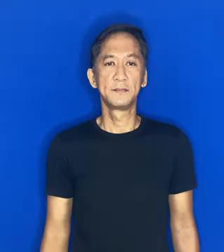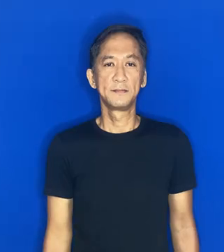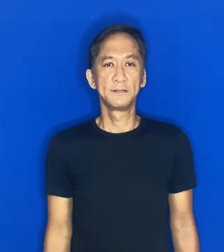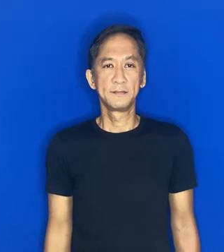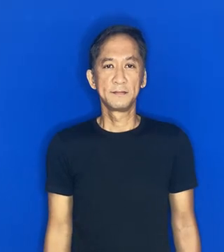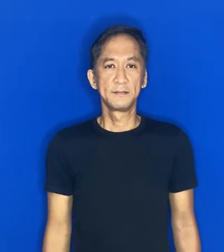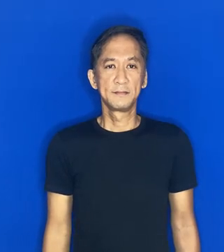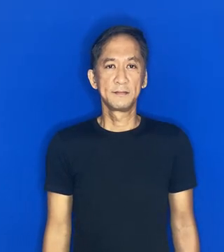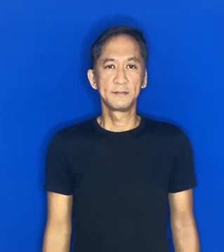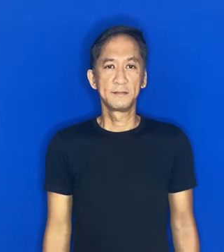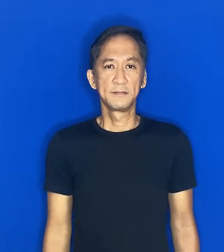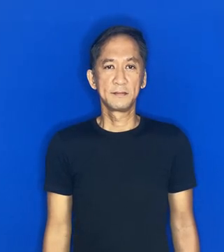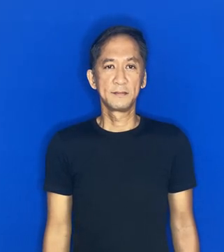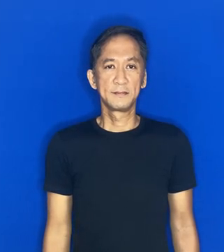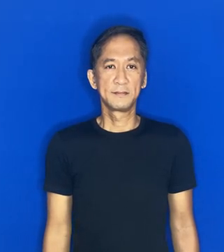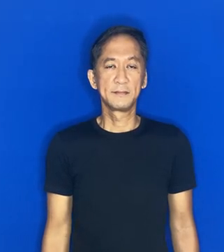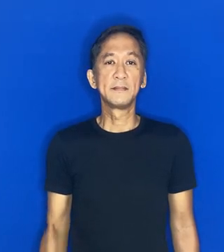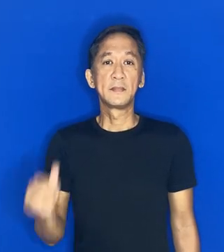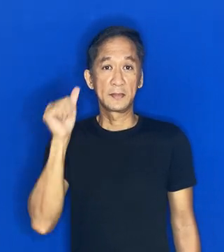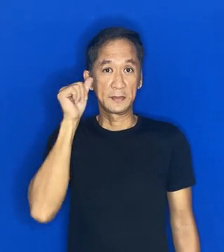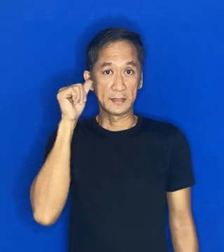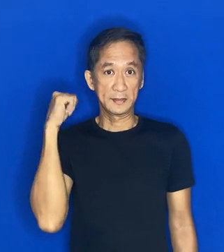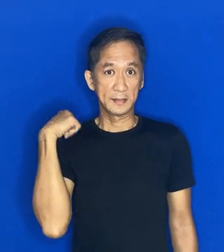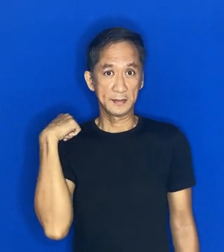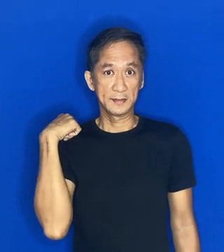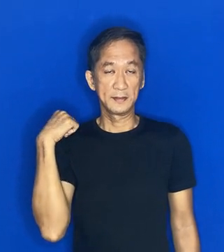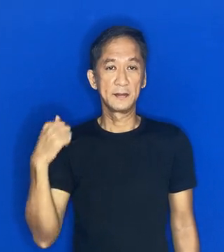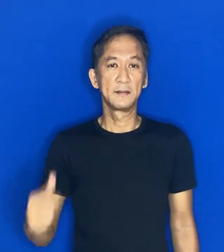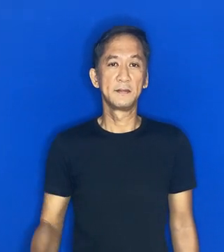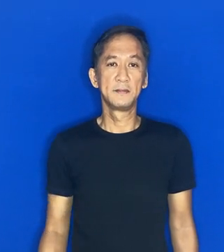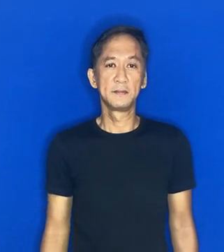yesterday